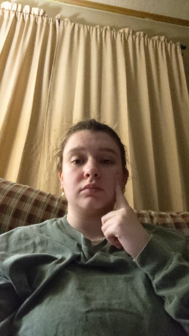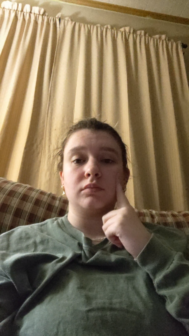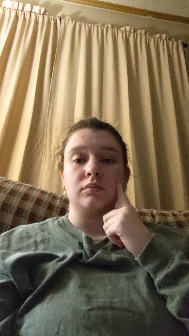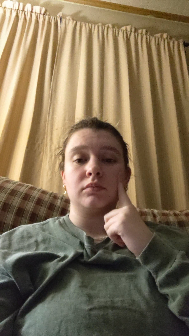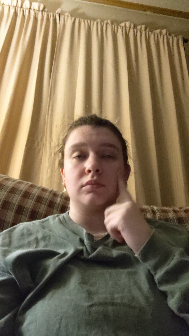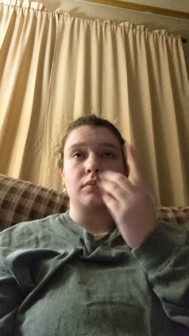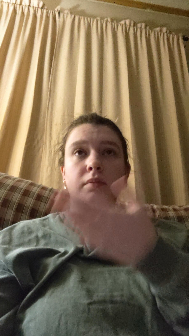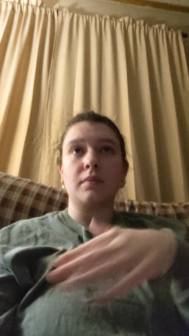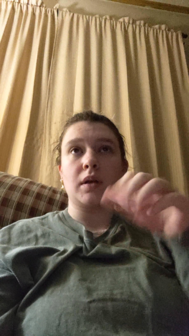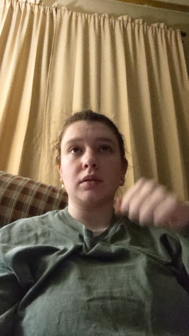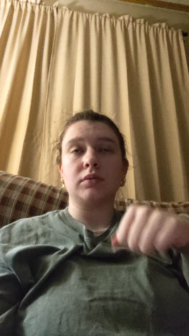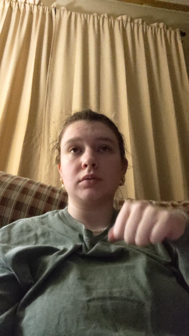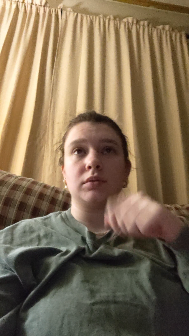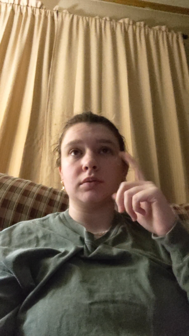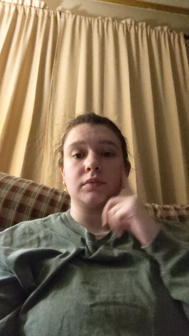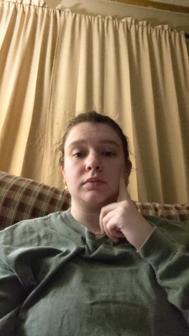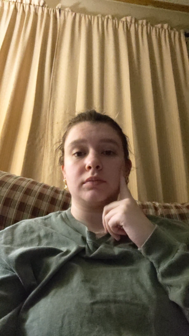basket